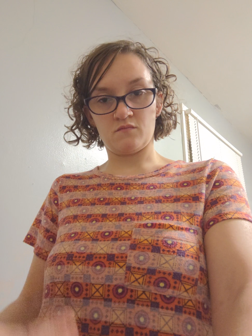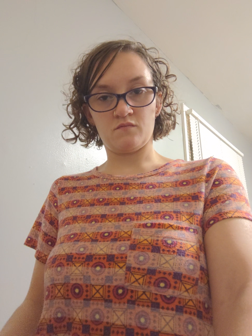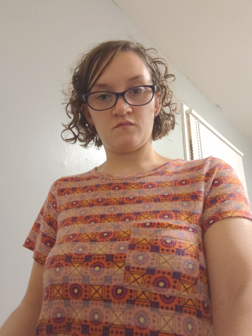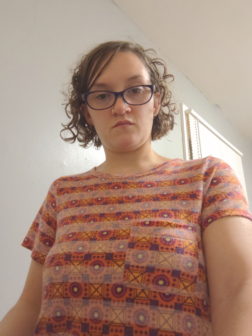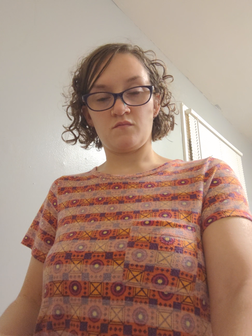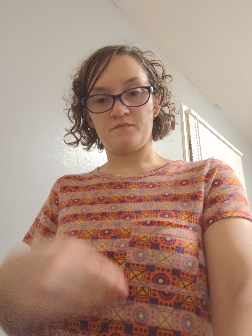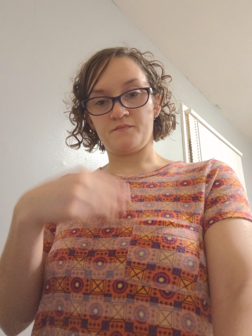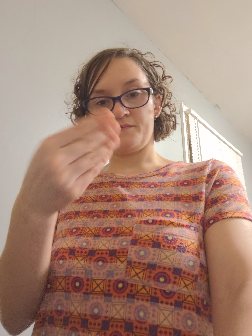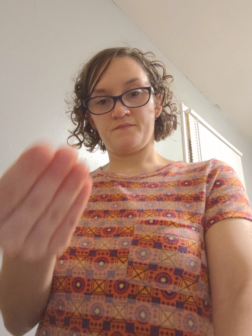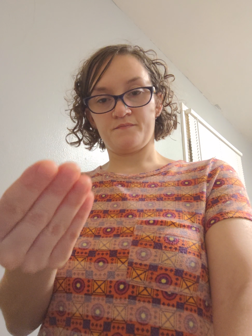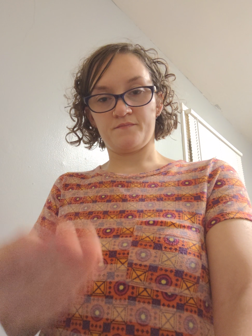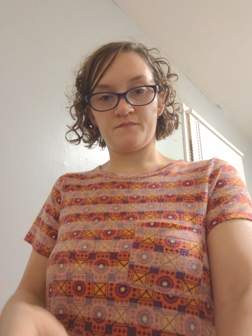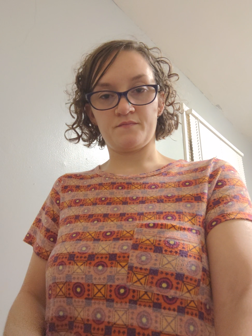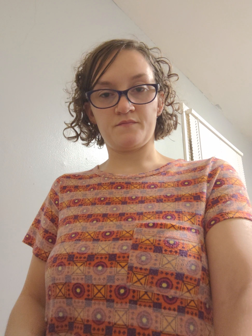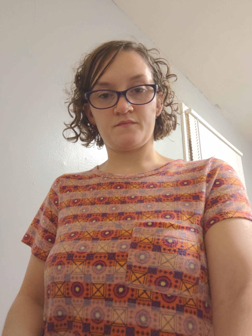give